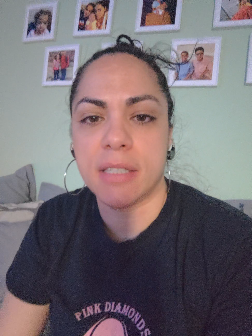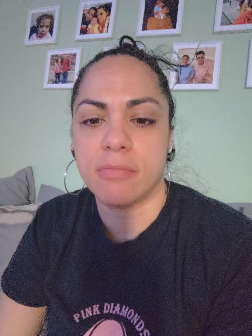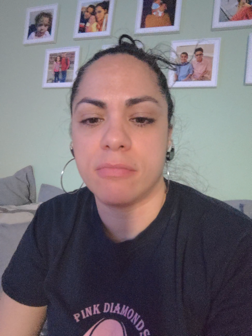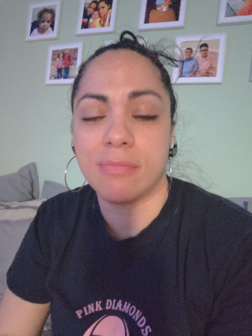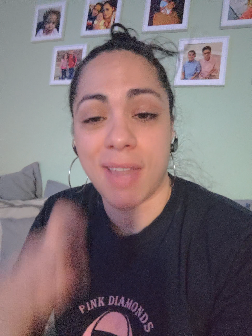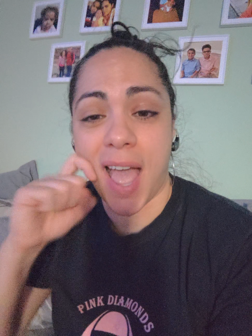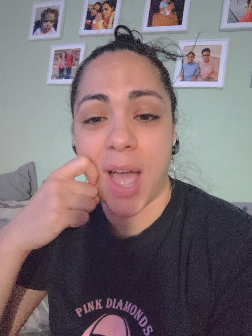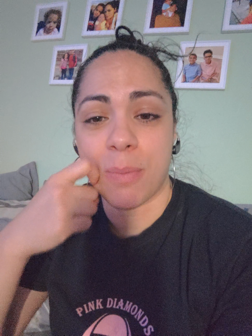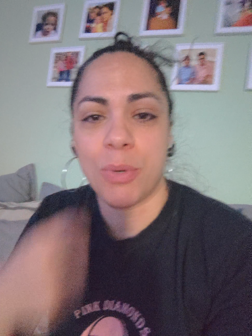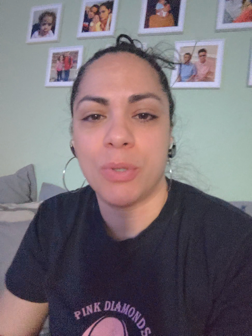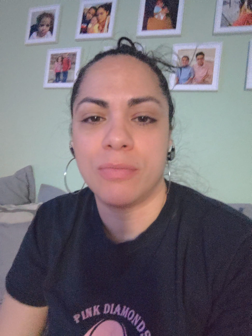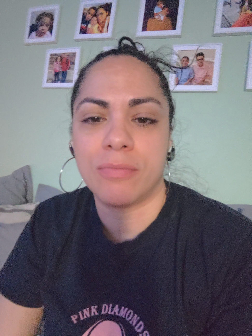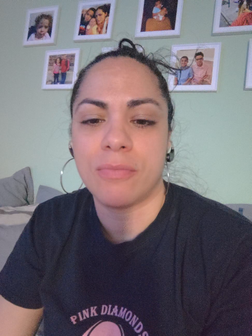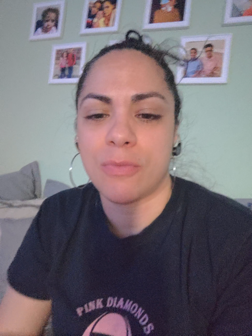apple